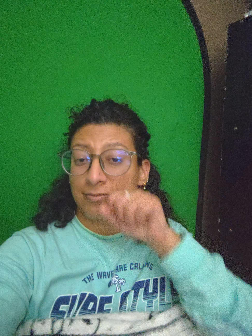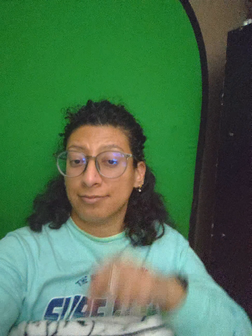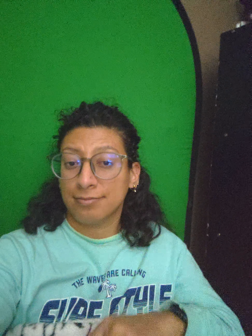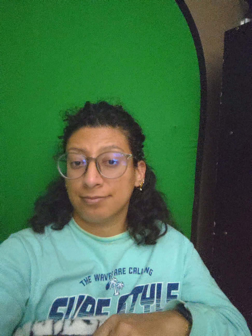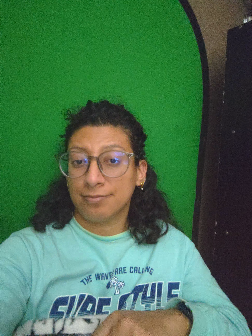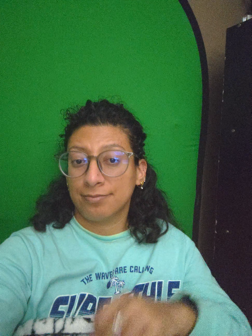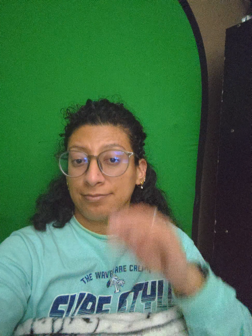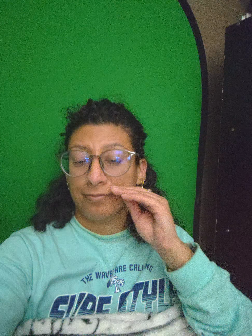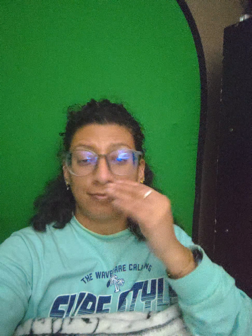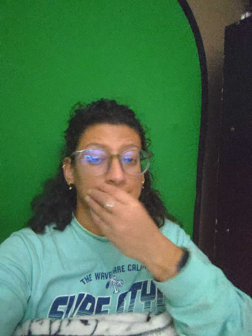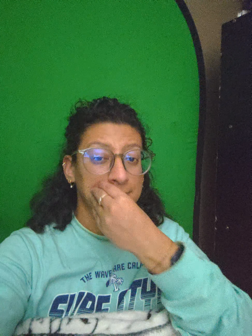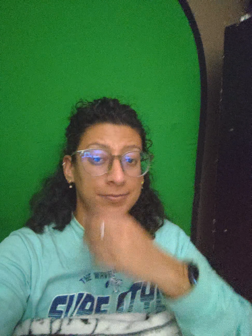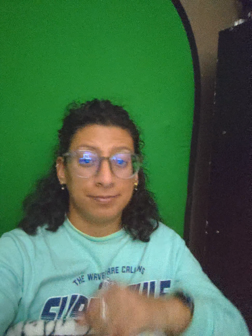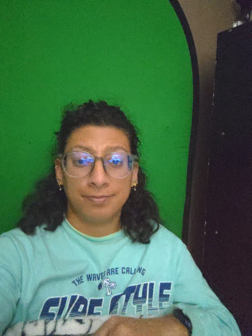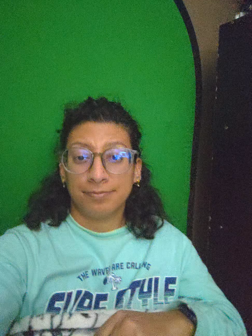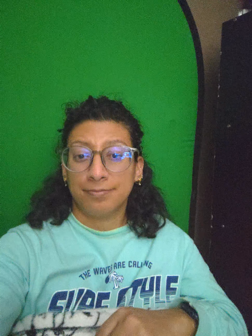flower